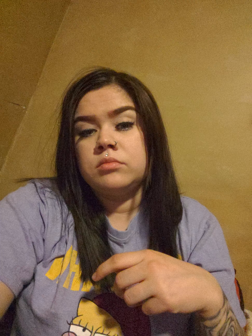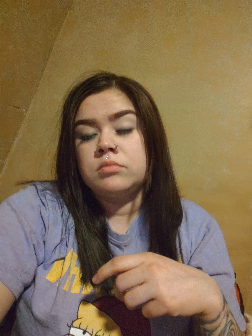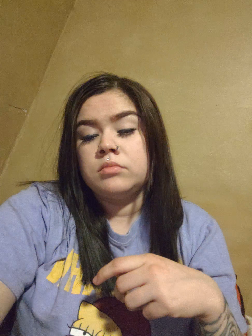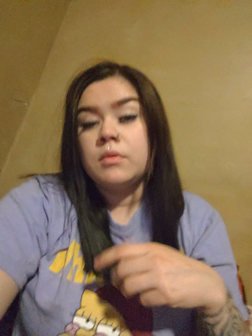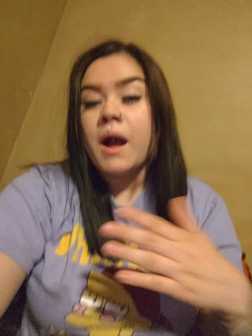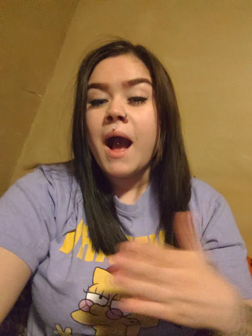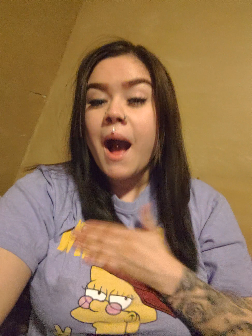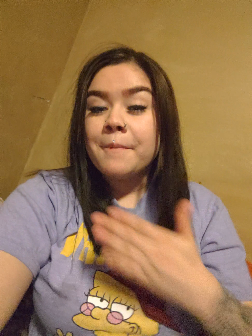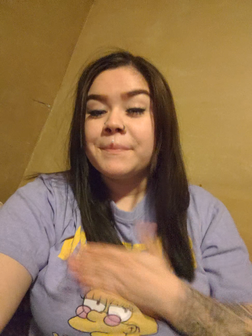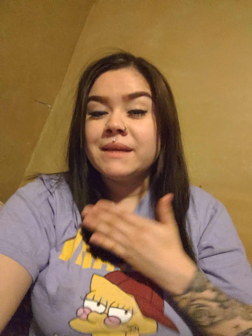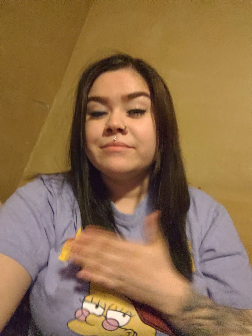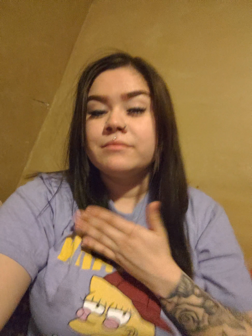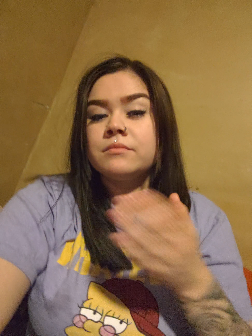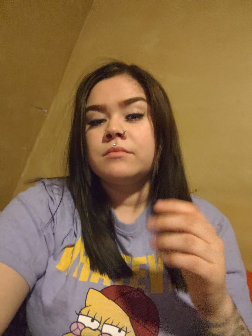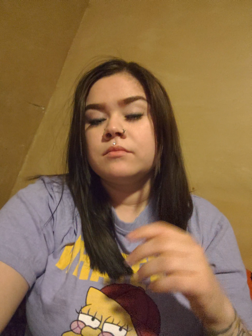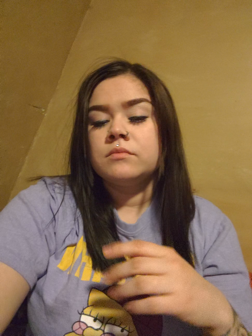happy